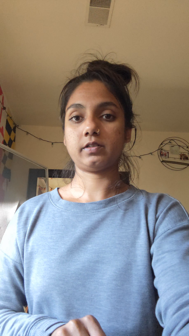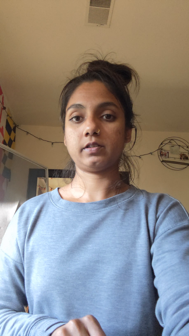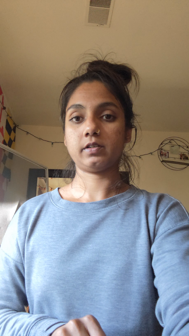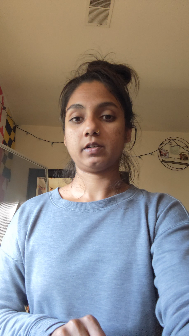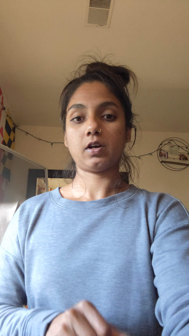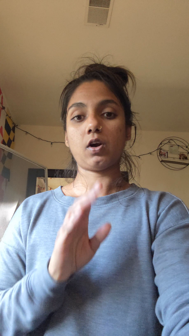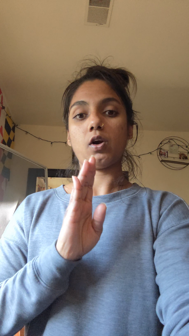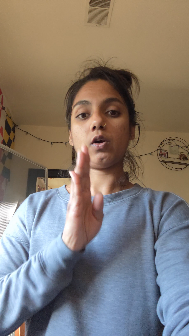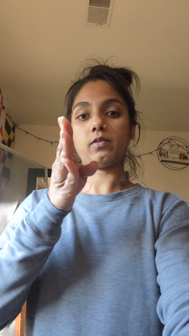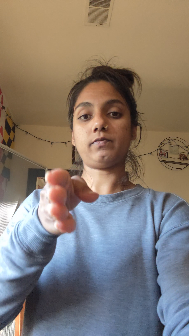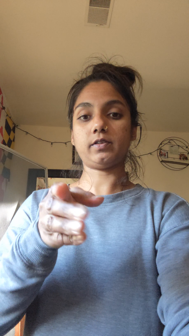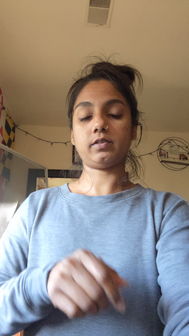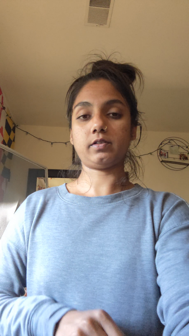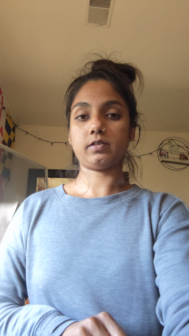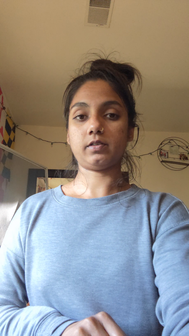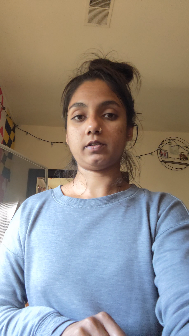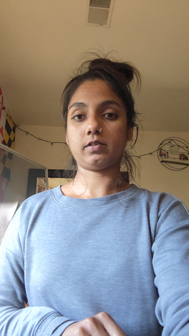over